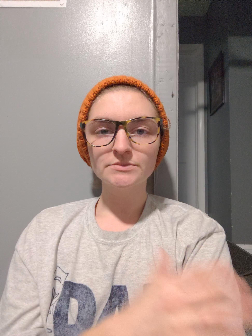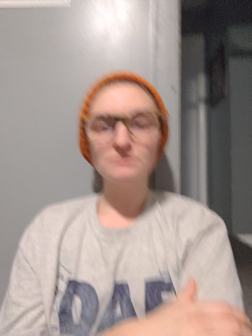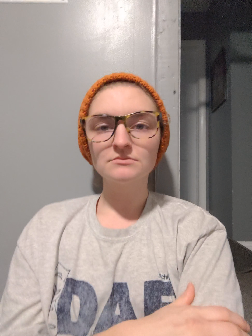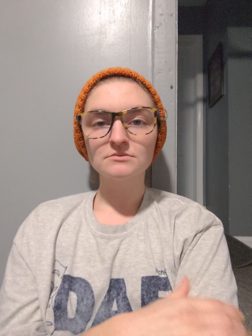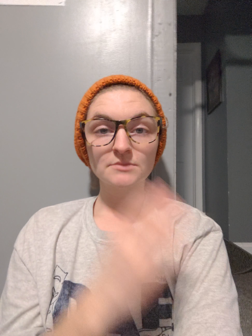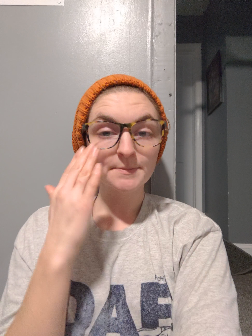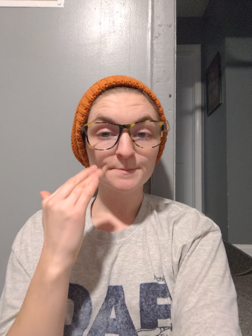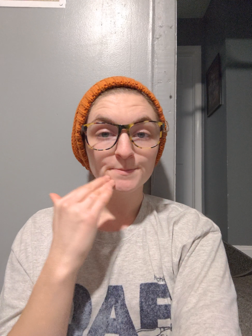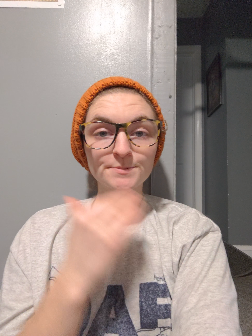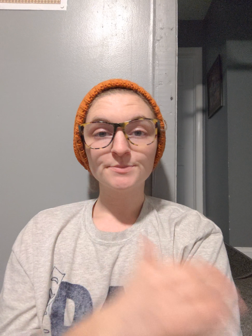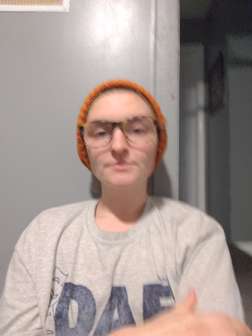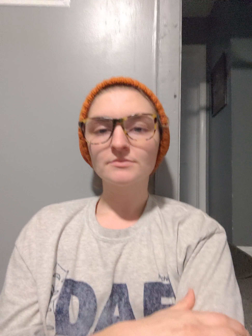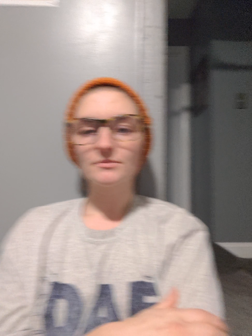head